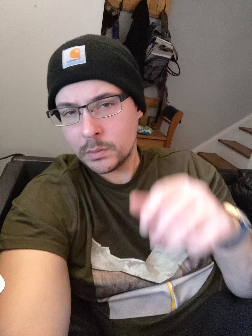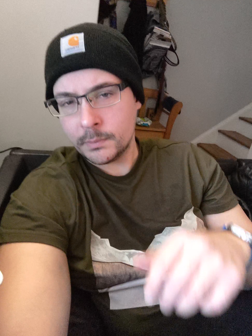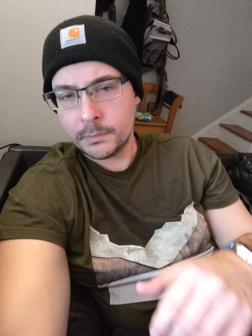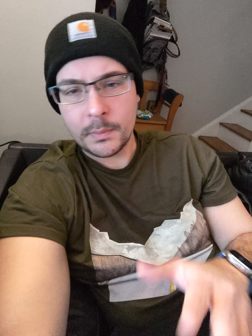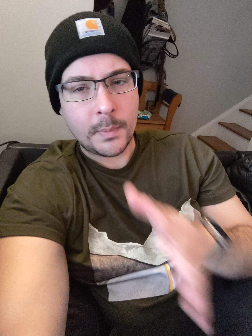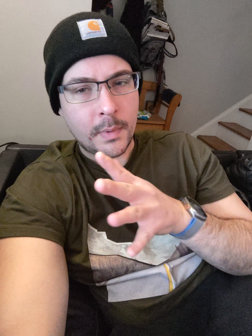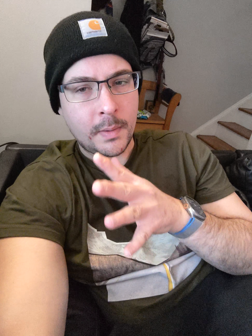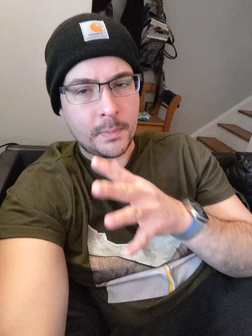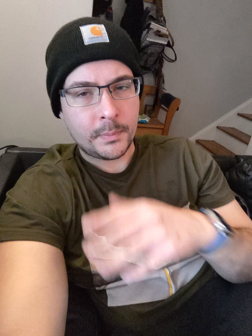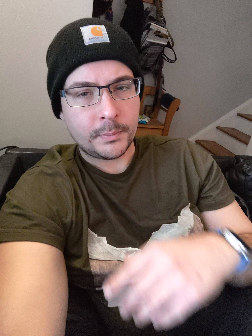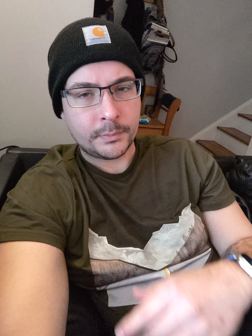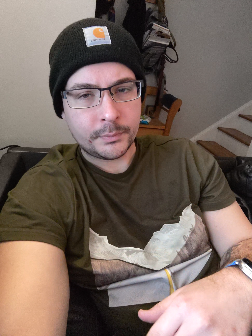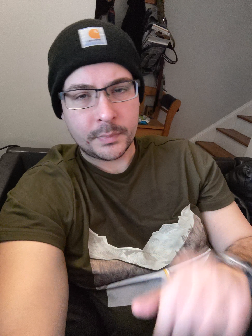mom